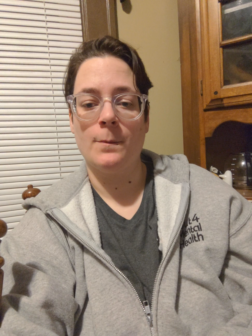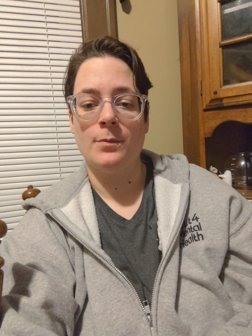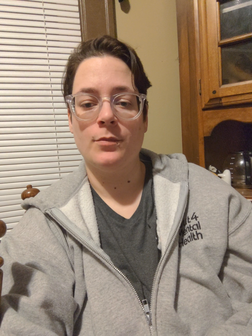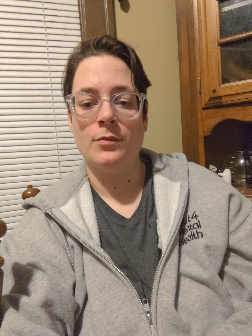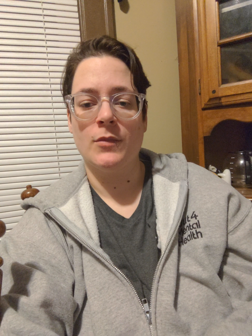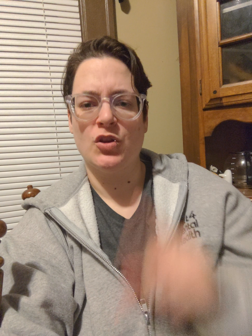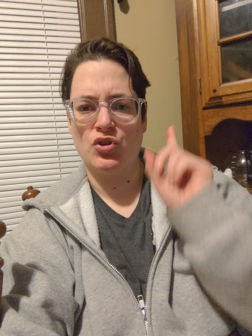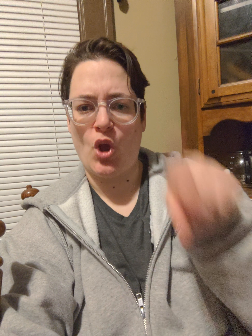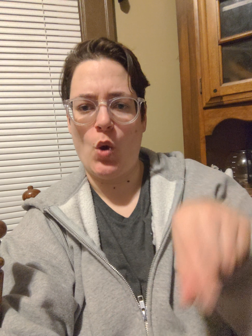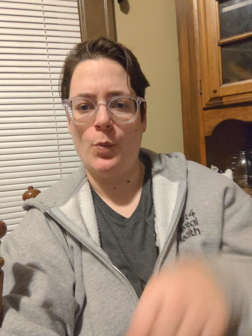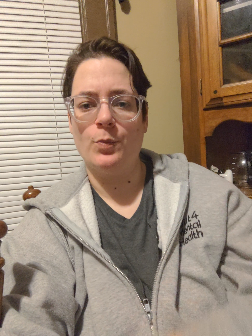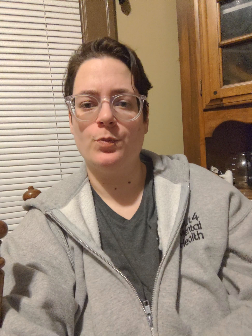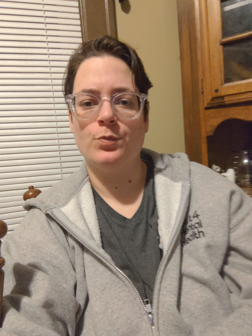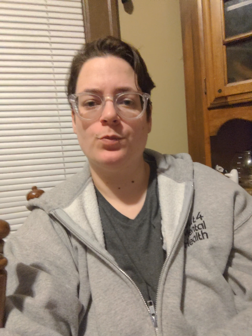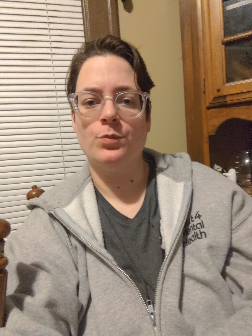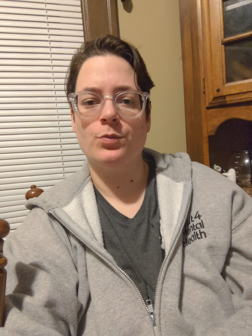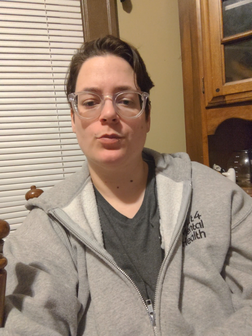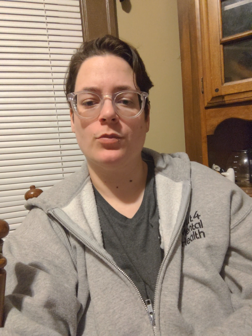go